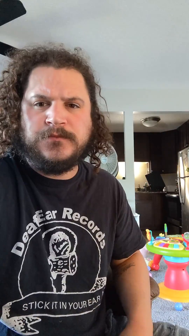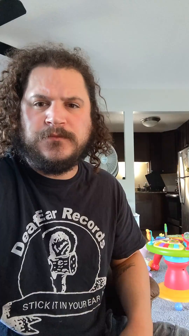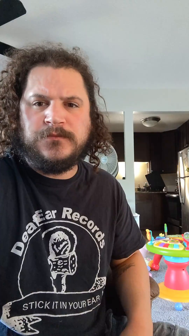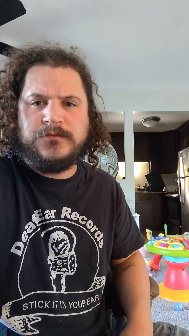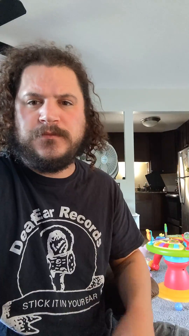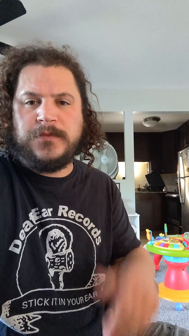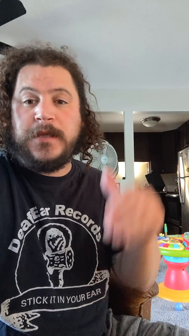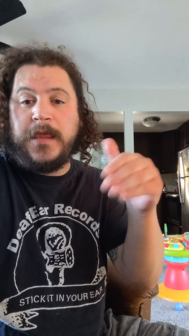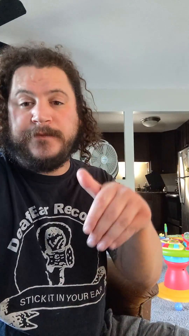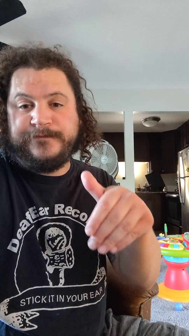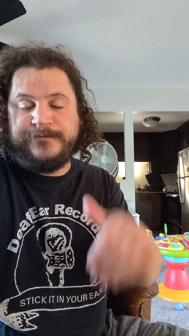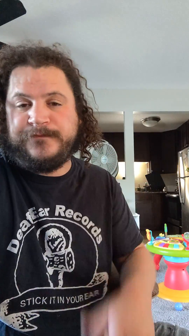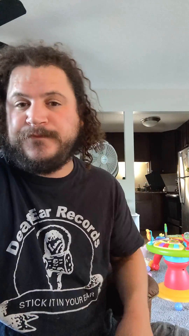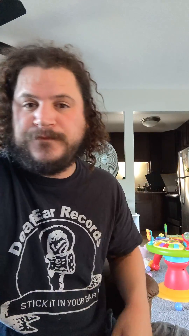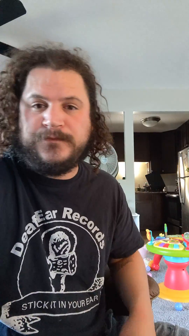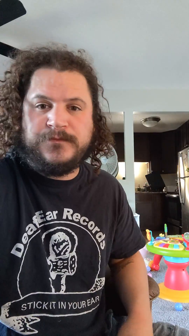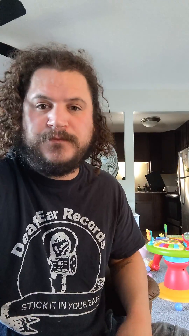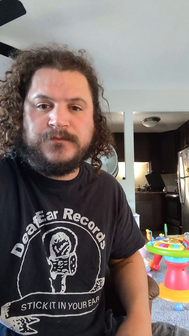night night